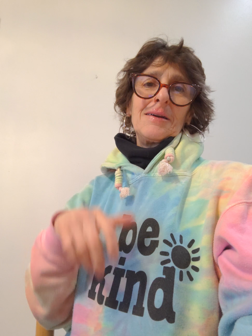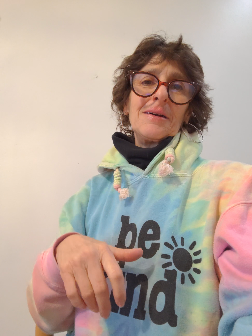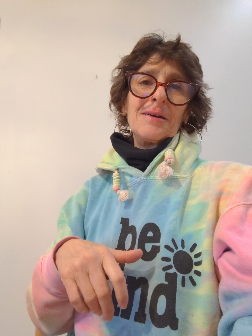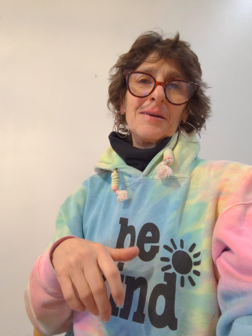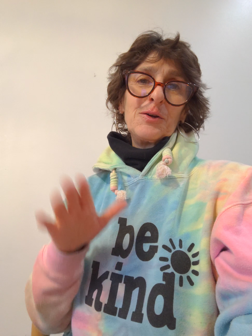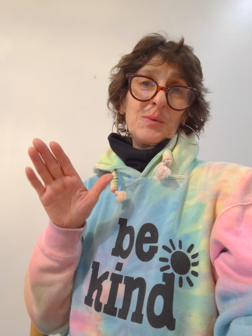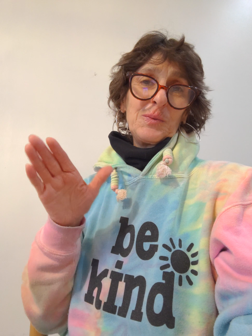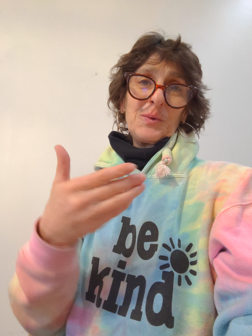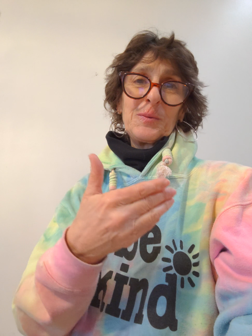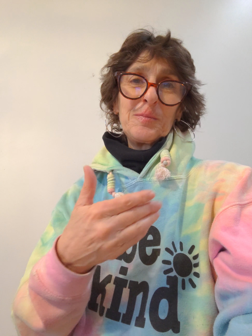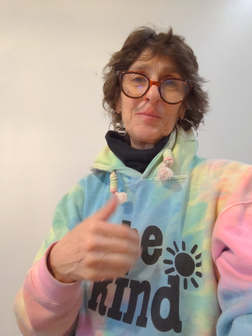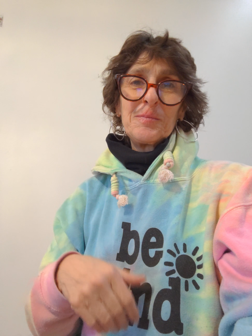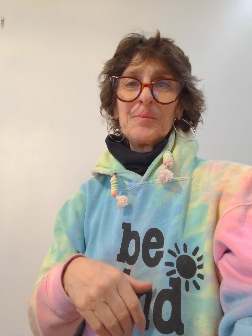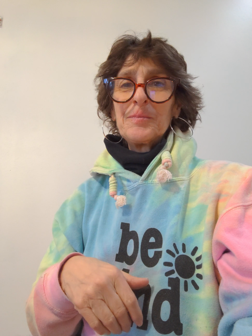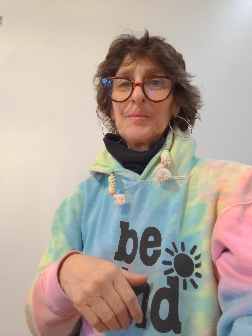room